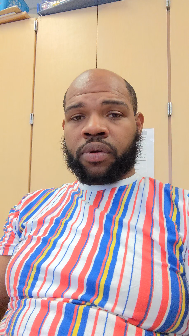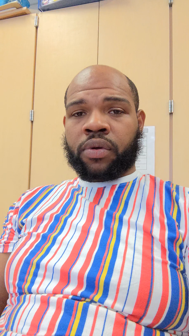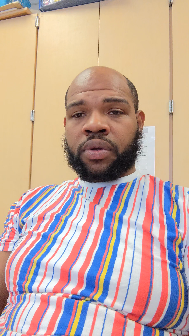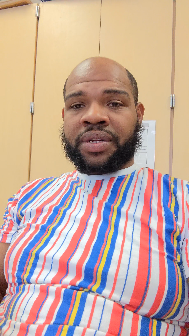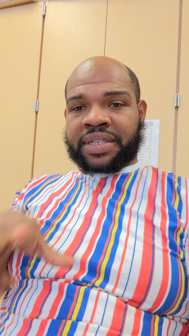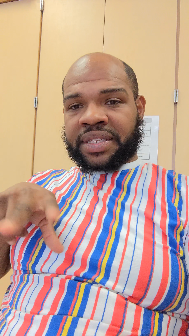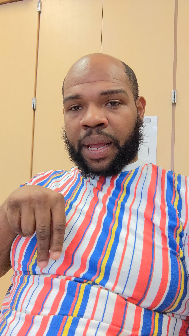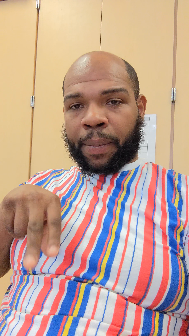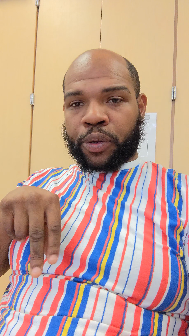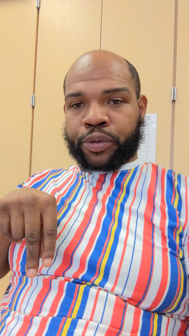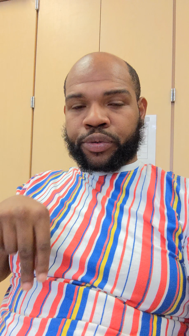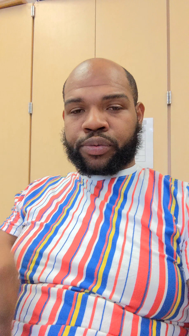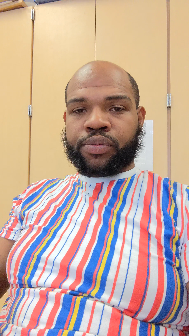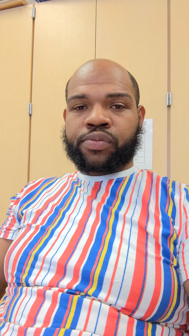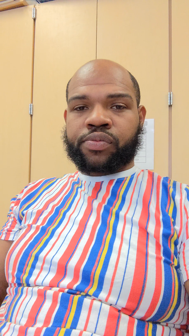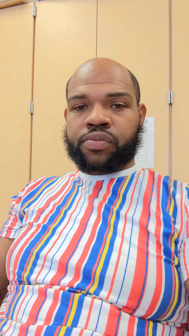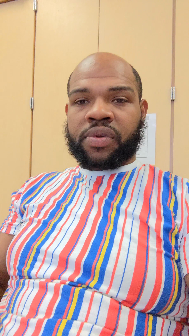diaper